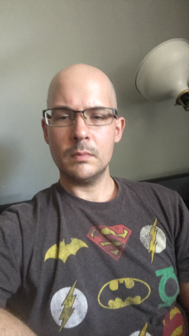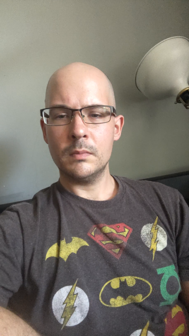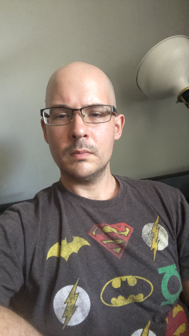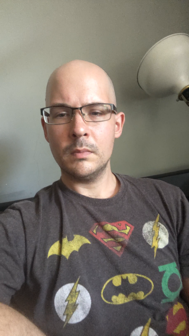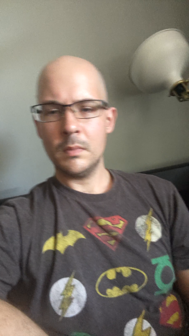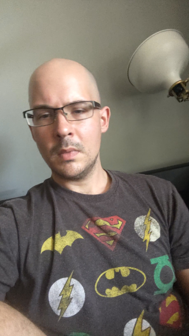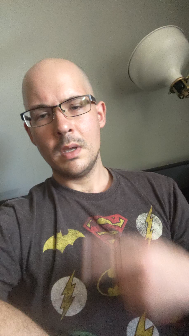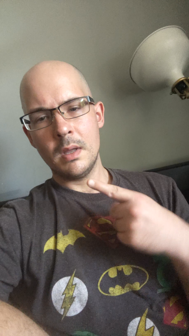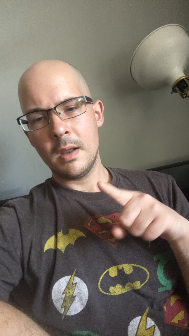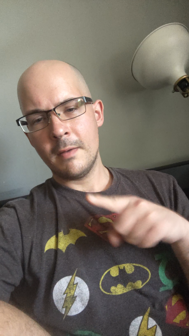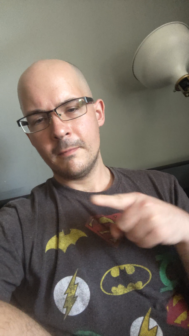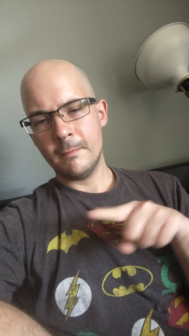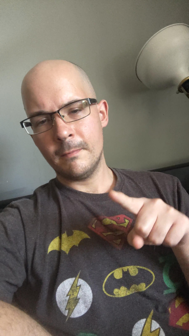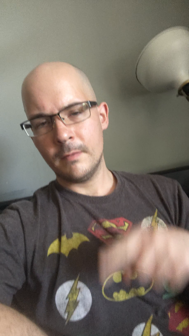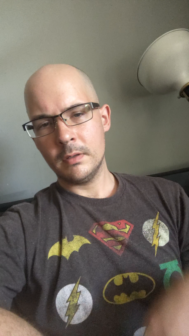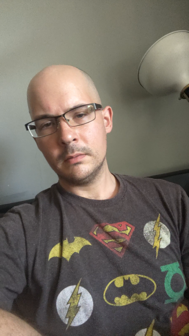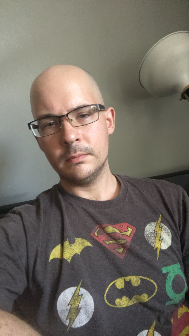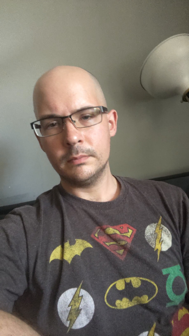knife